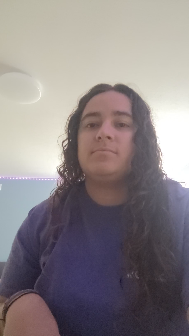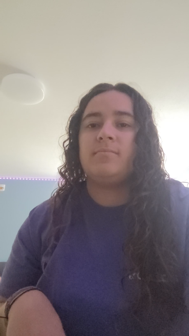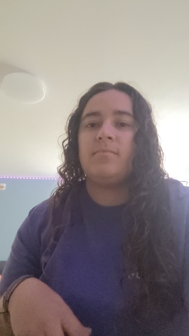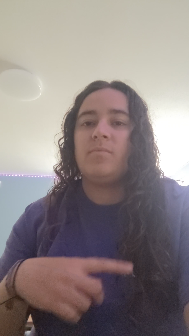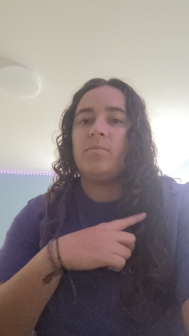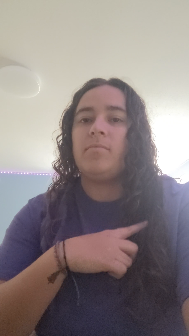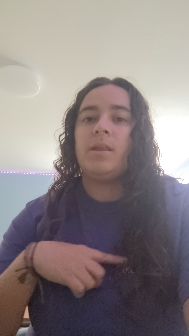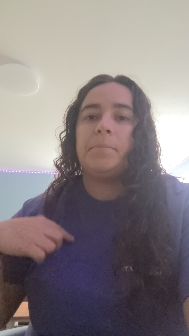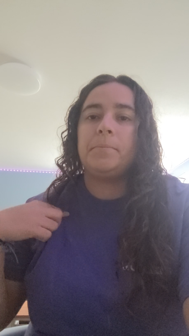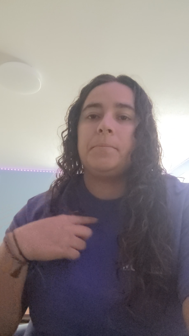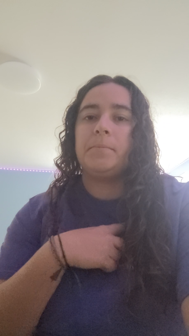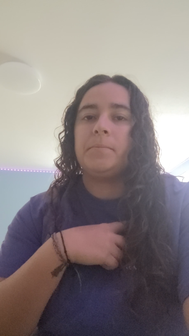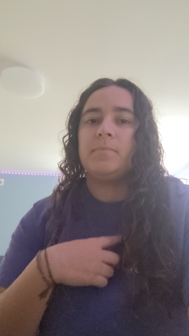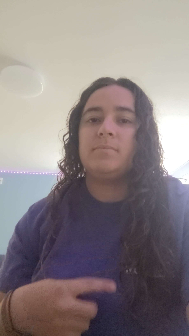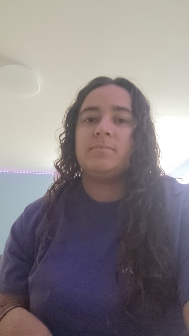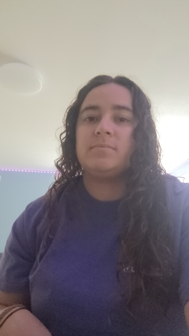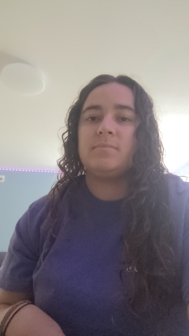bib